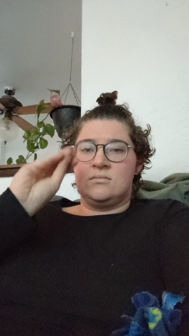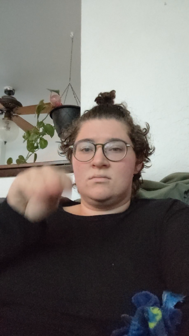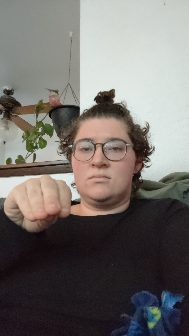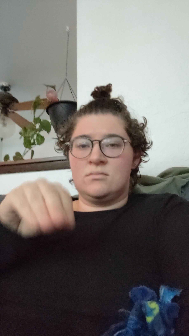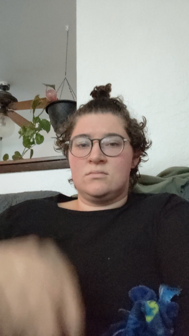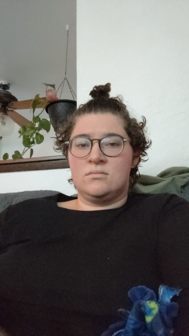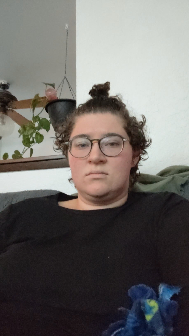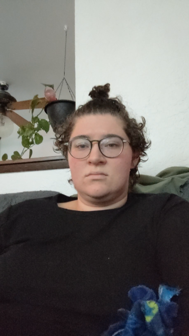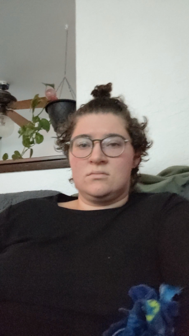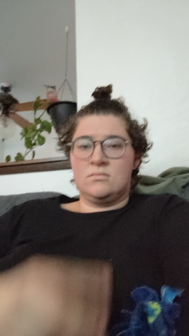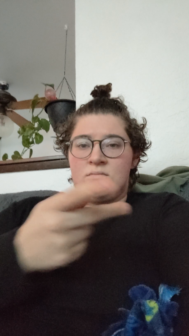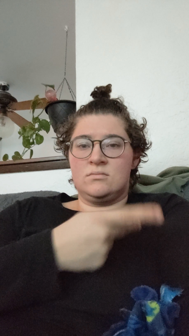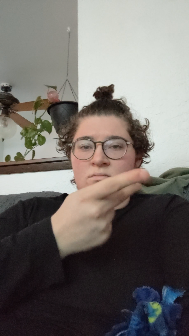sheep